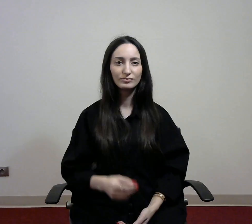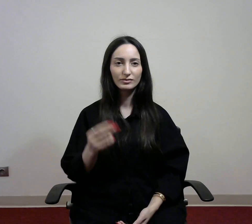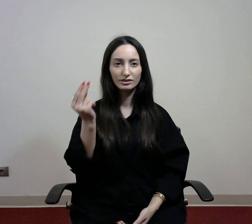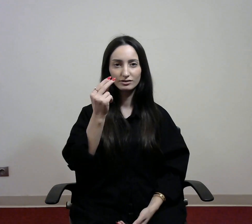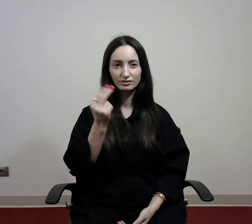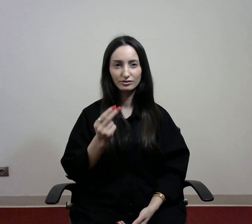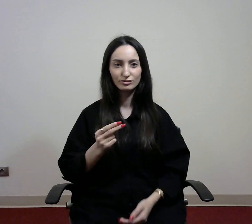rəsim